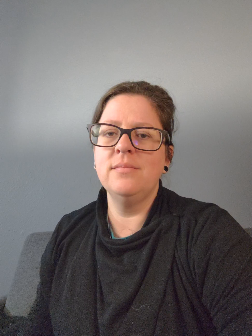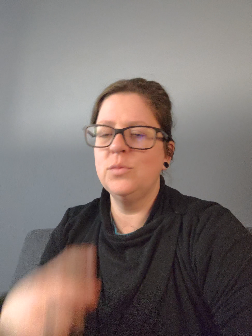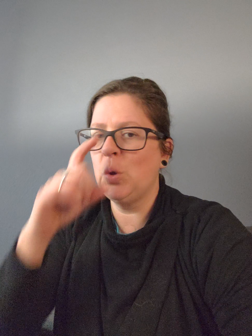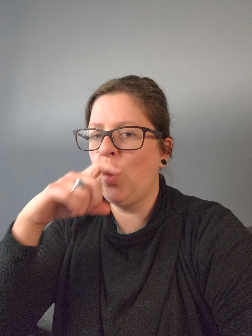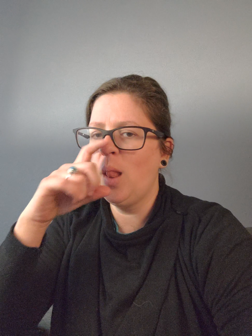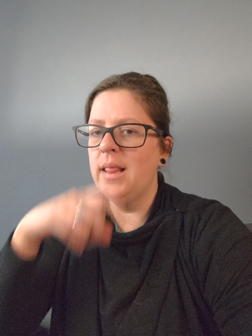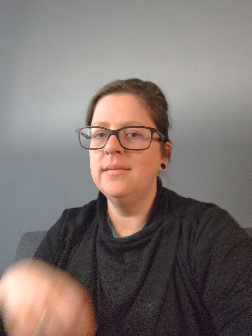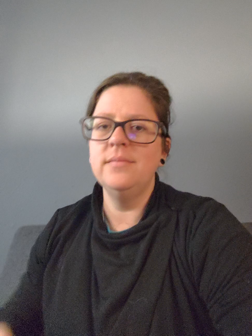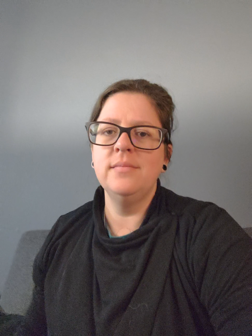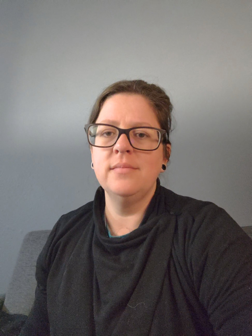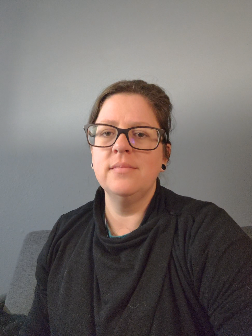doll